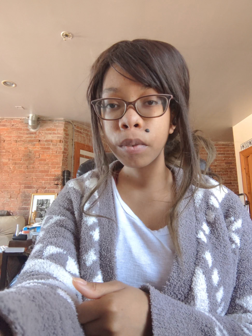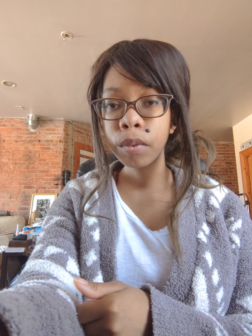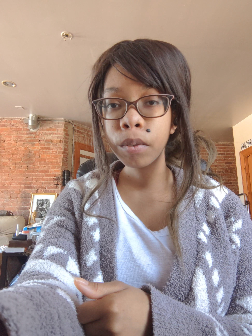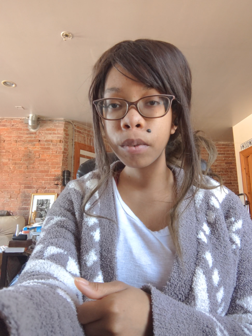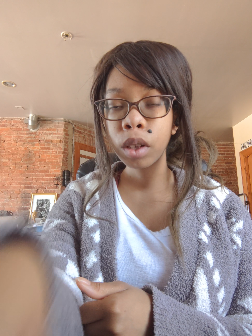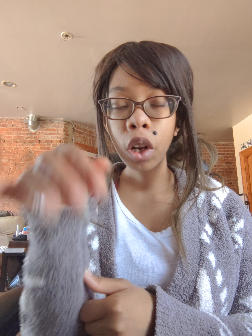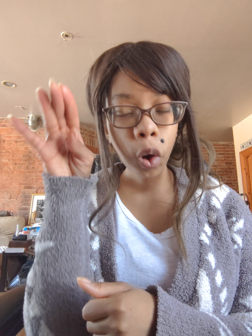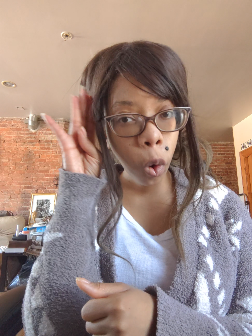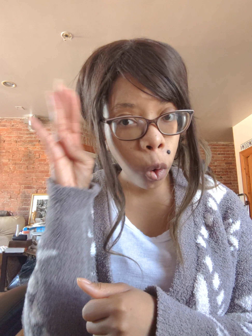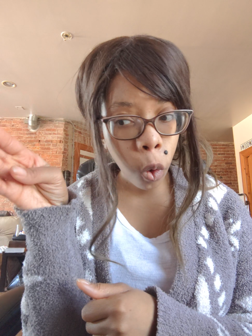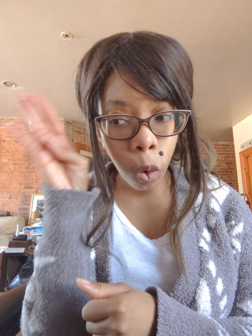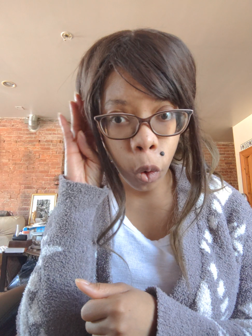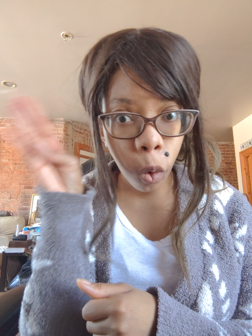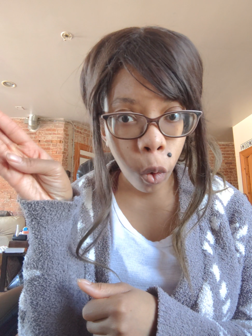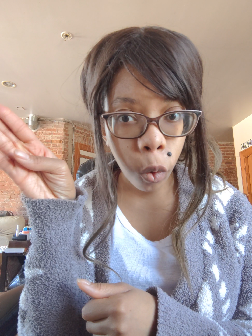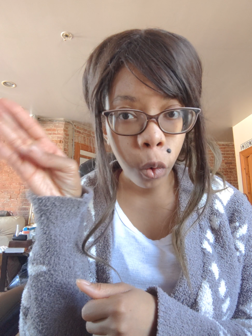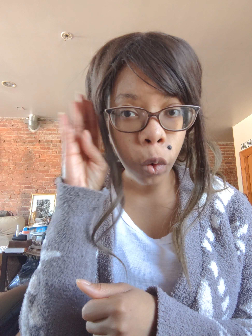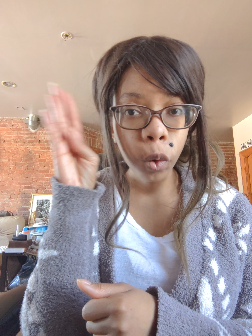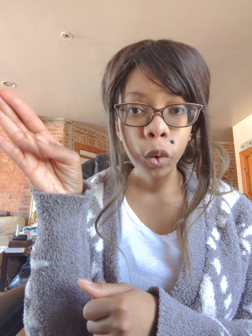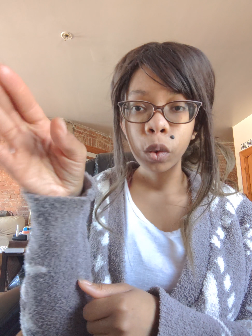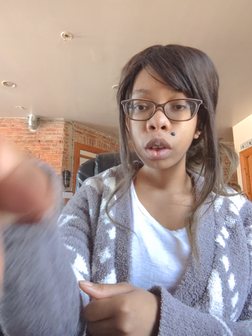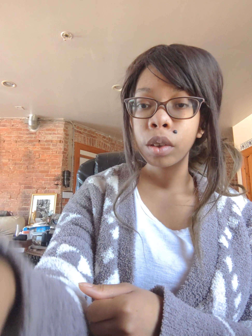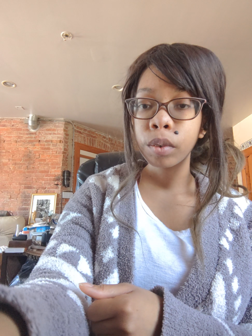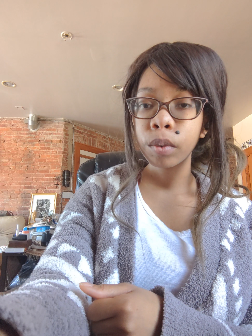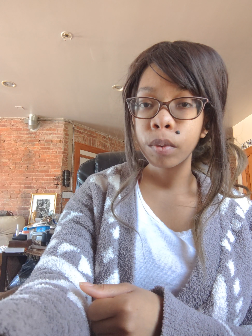hello